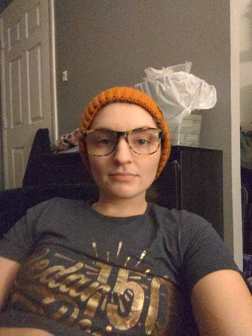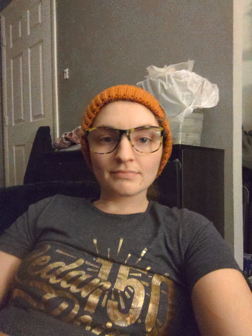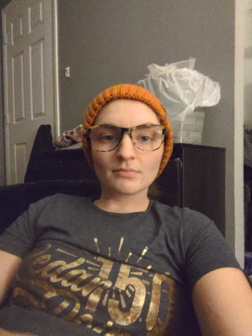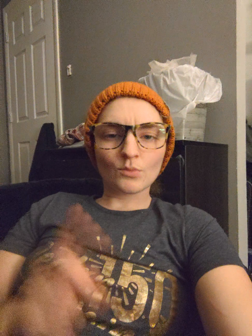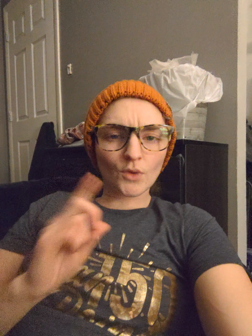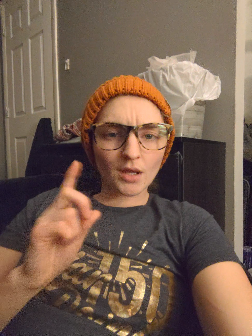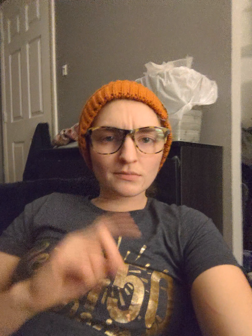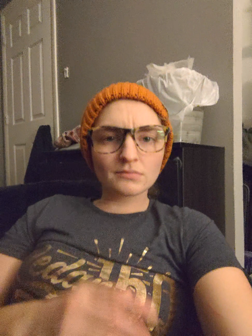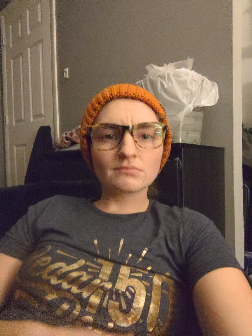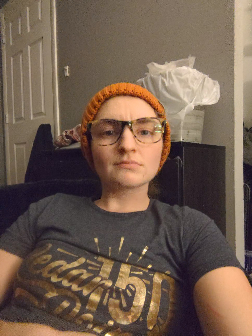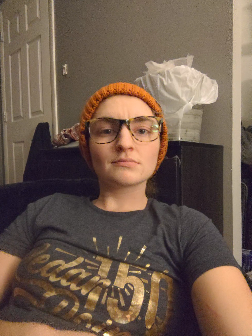where